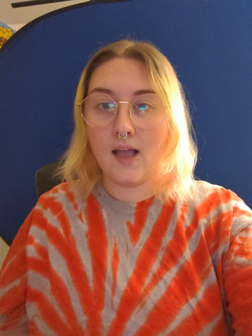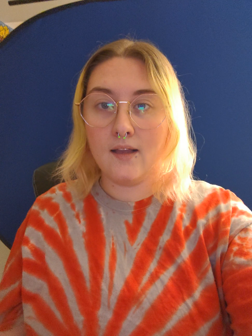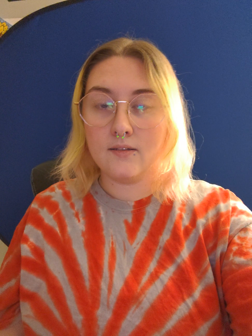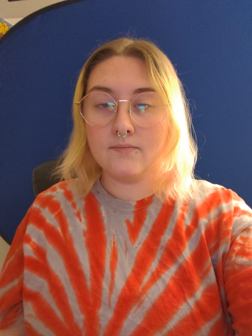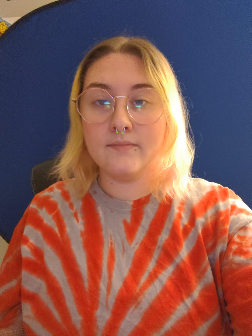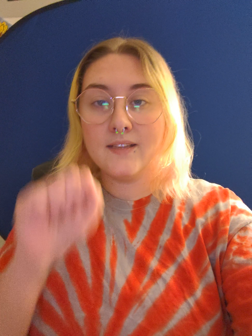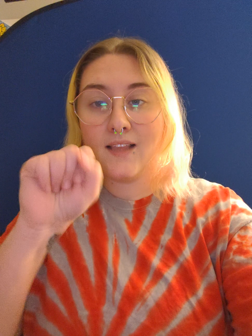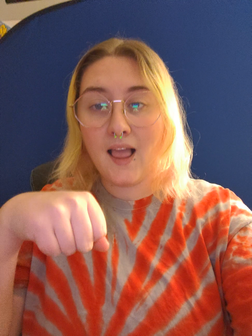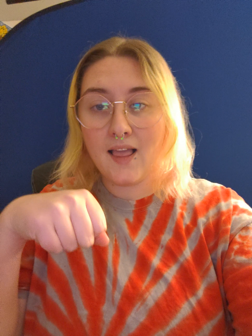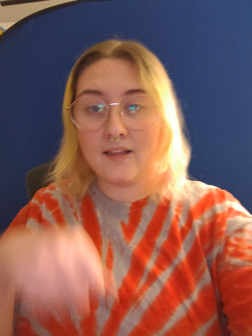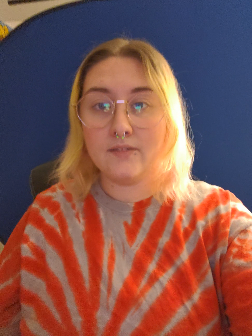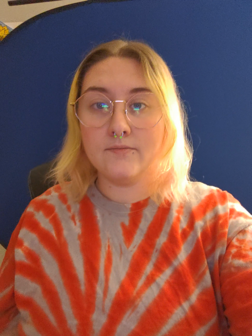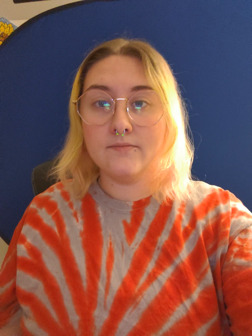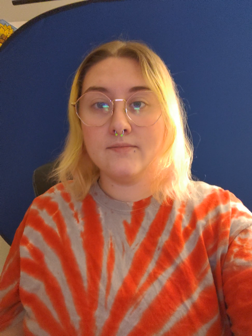can